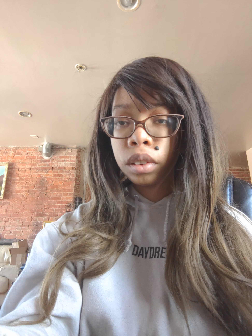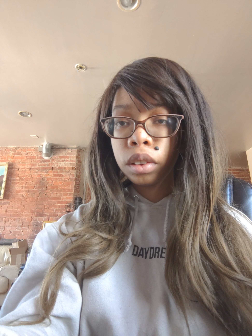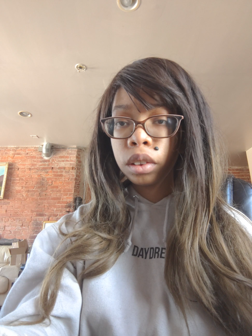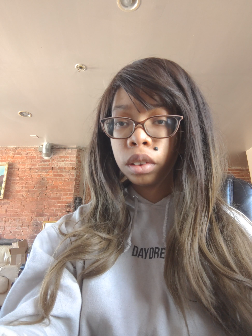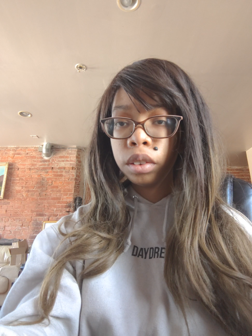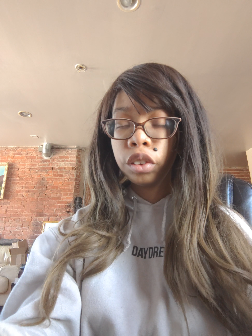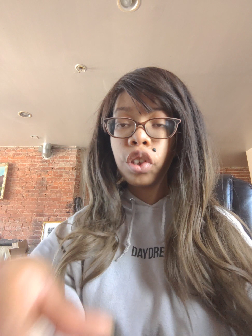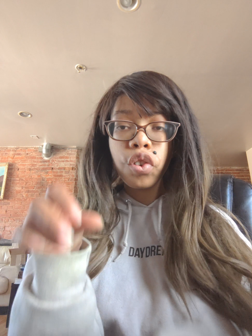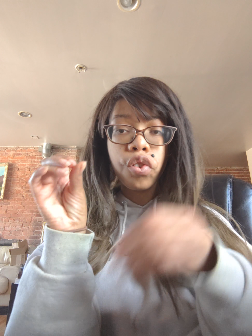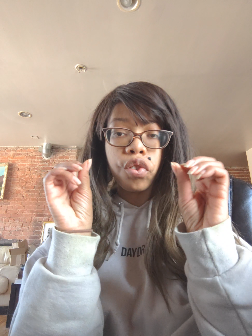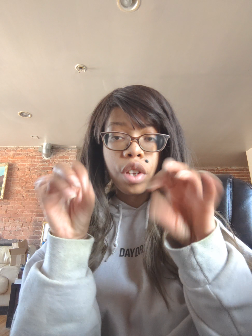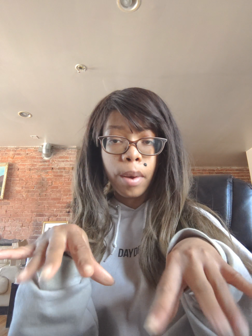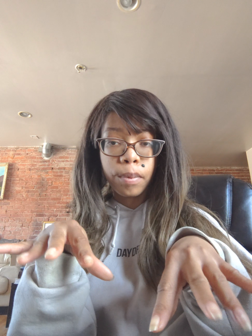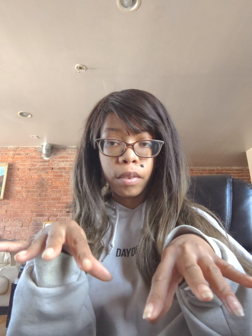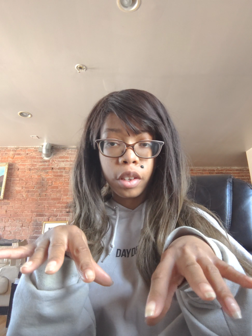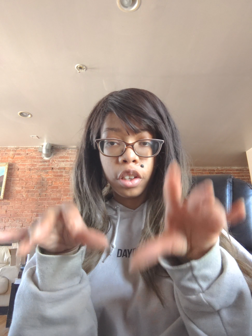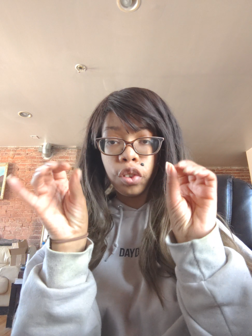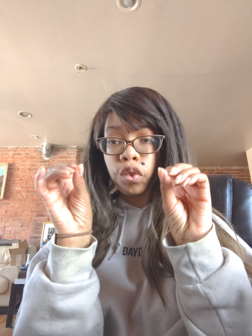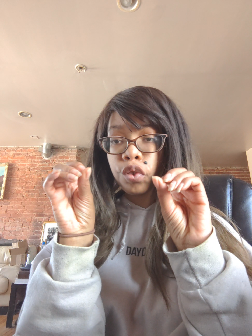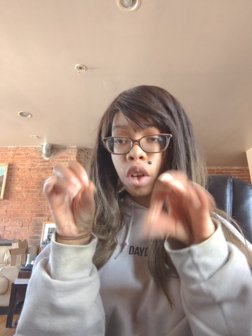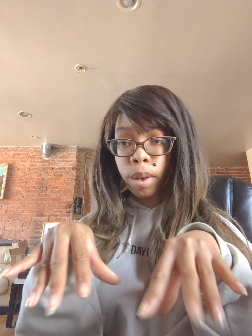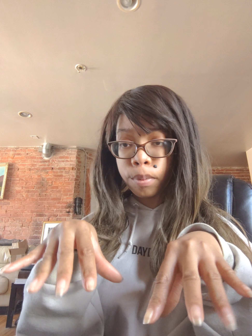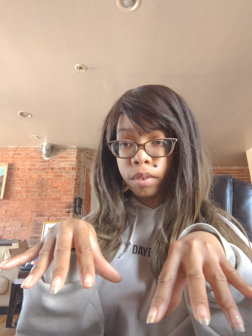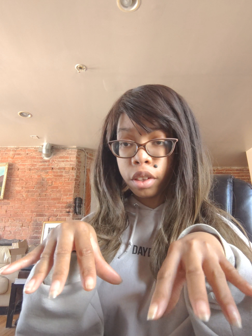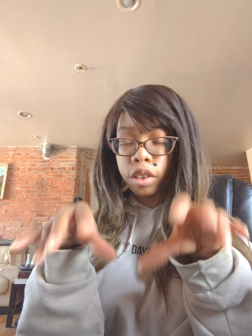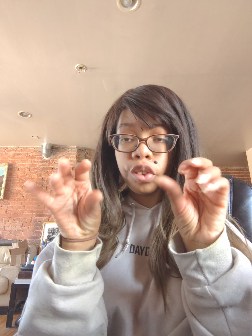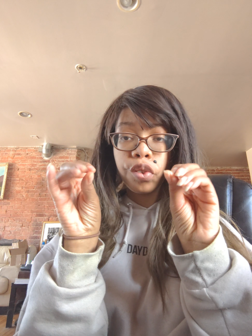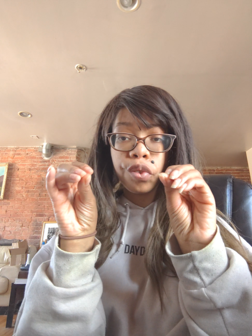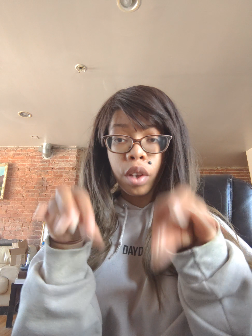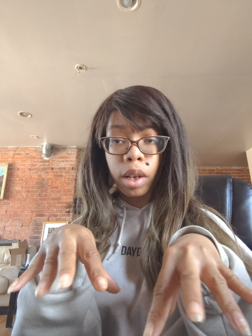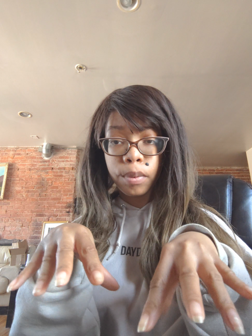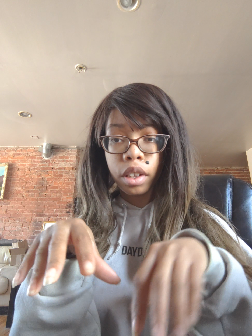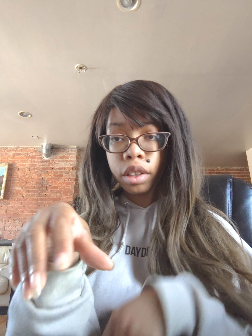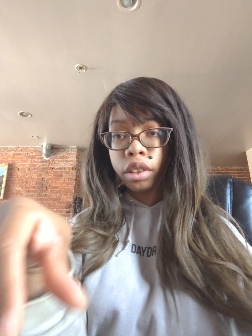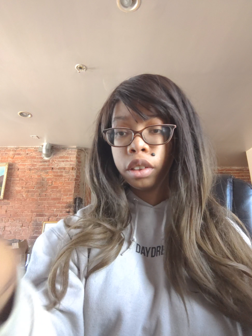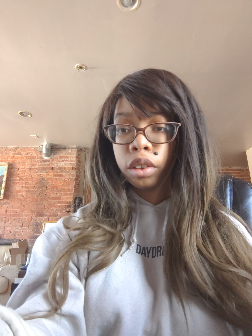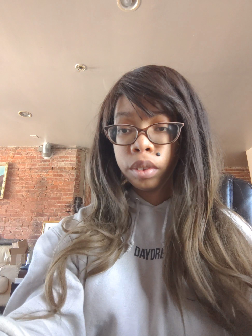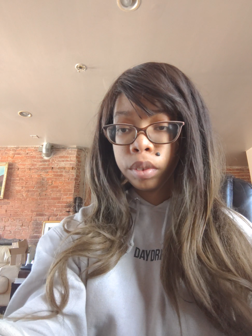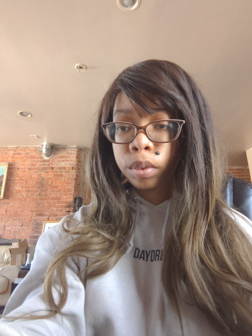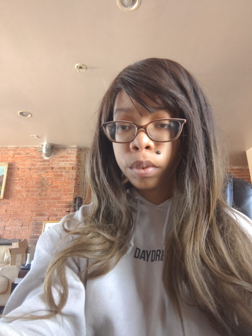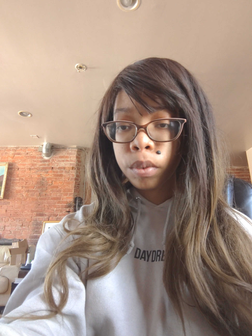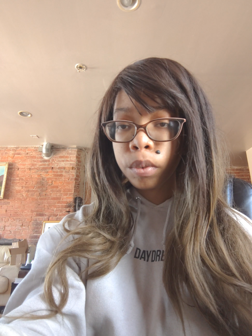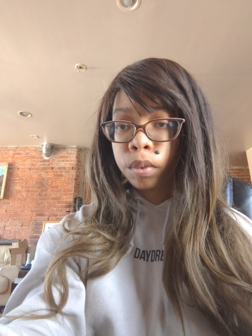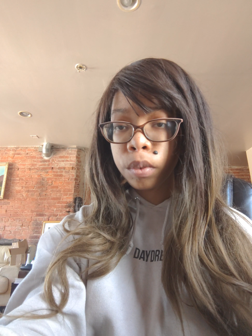drop